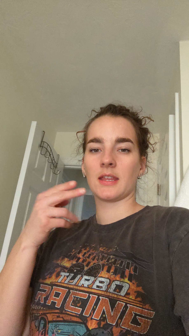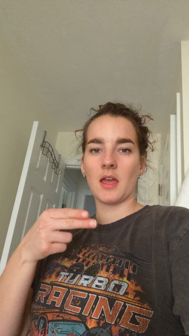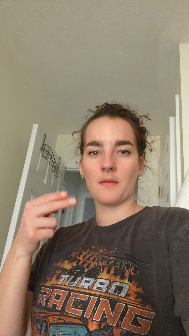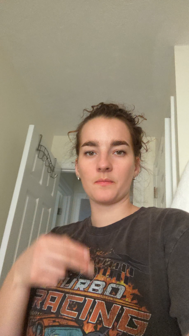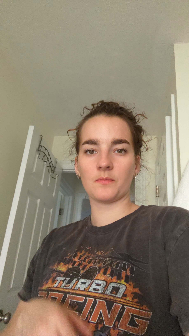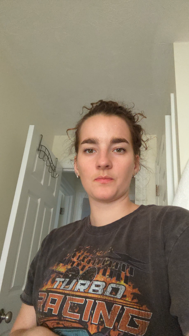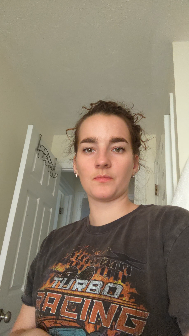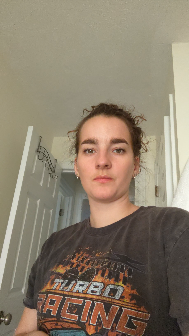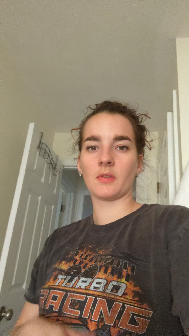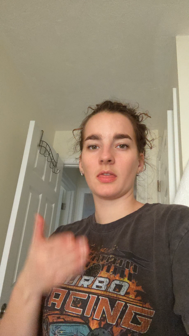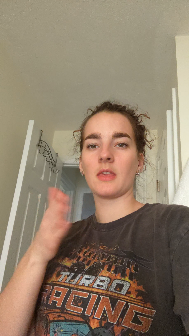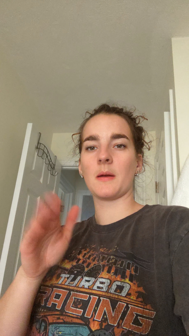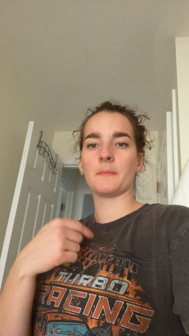let me